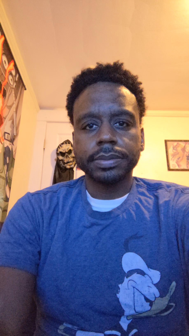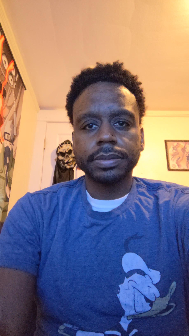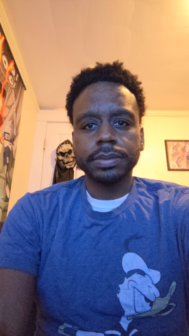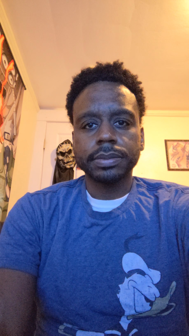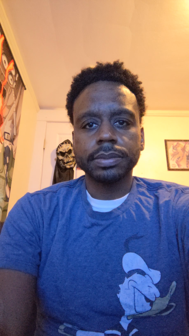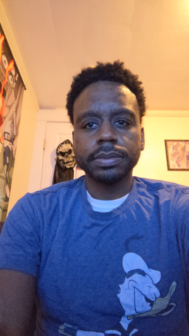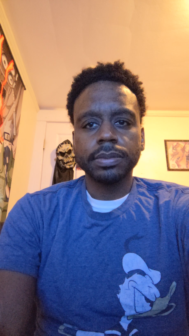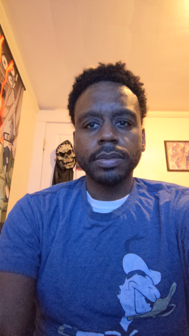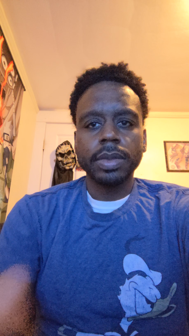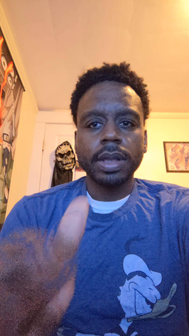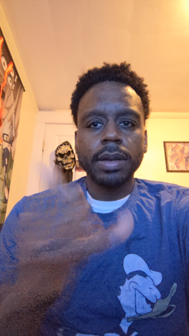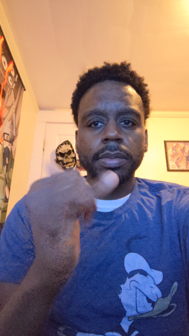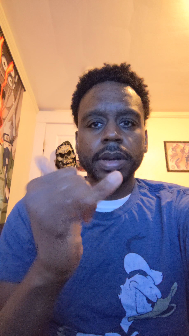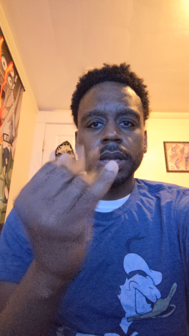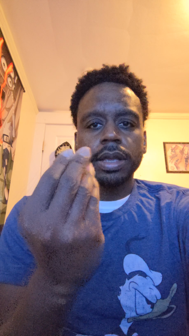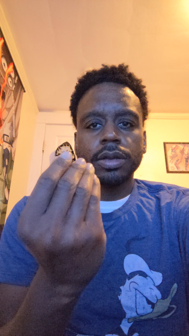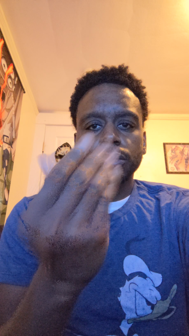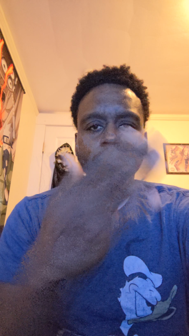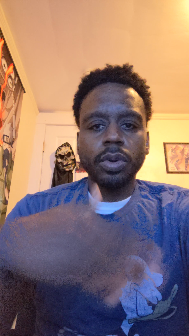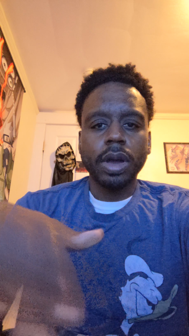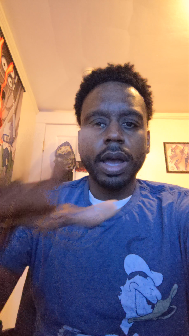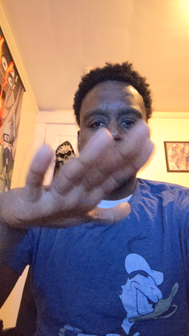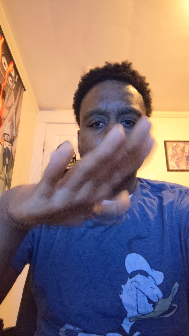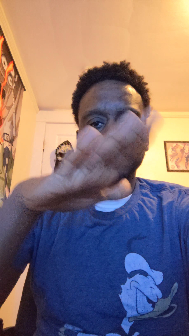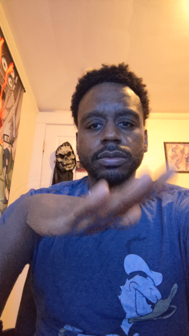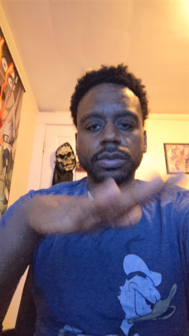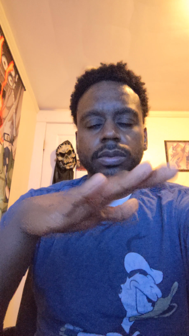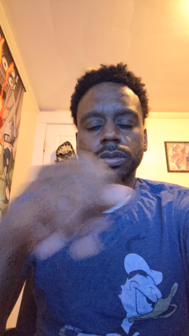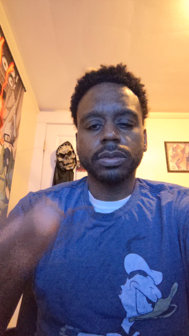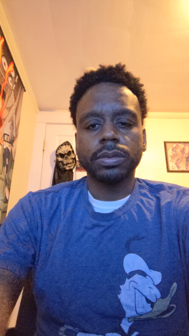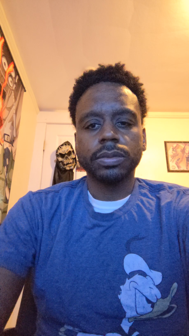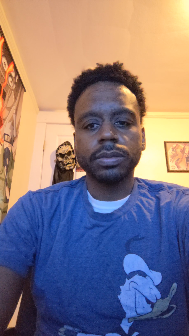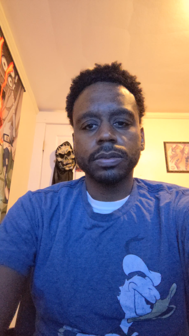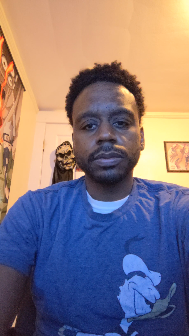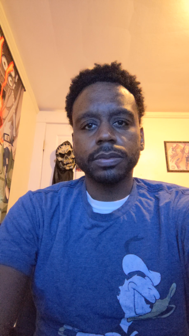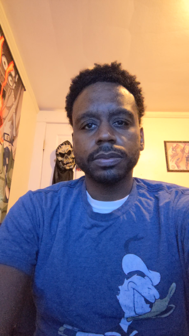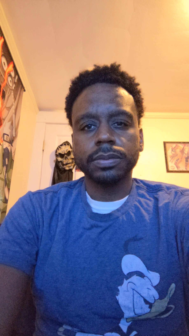playground